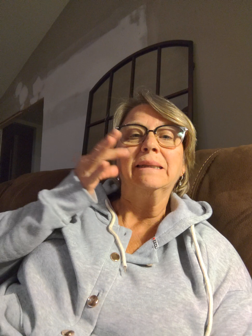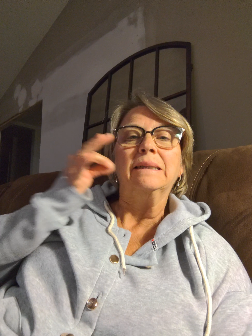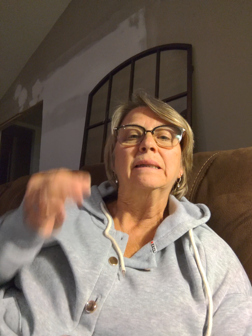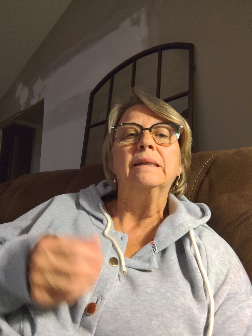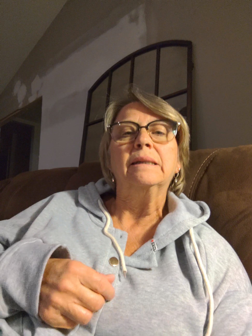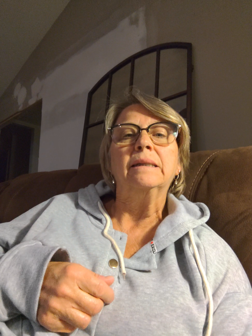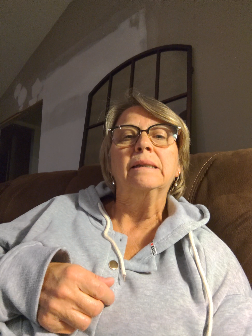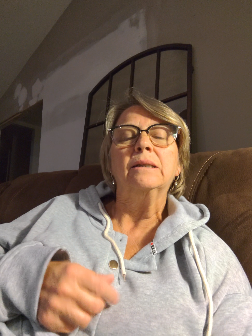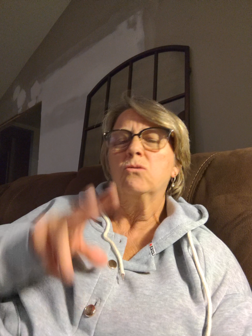cat